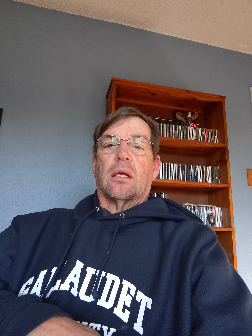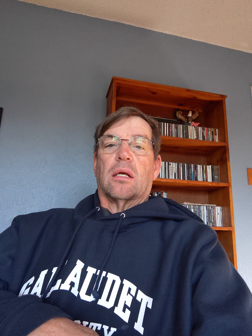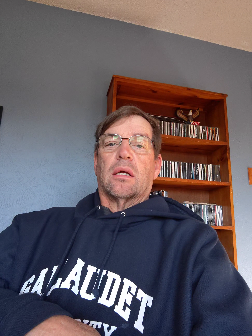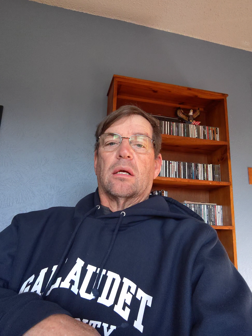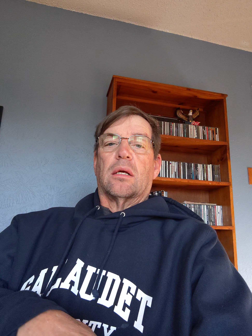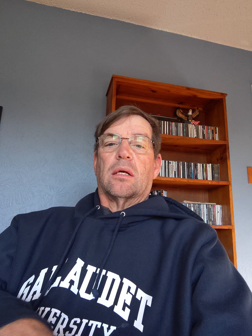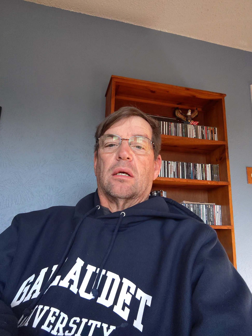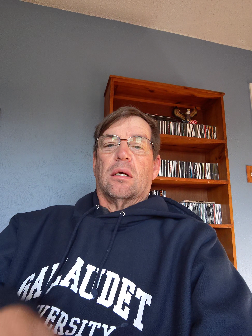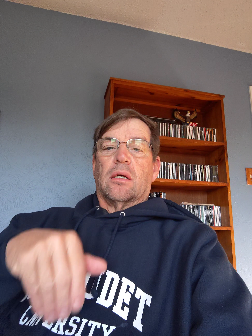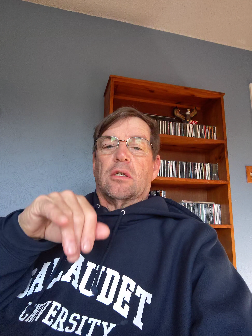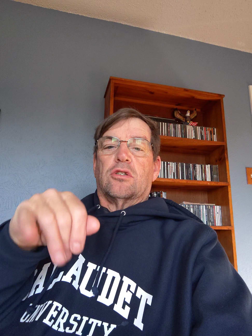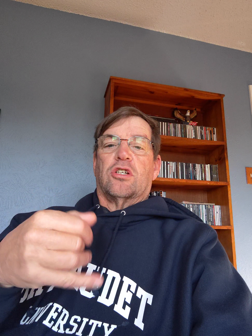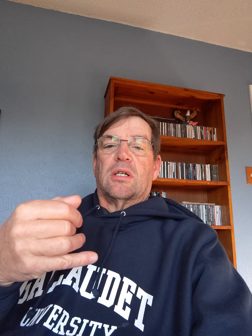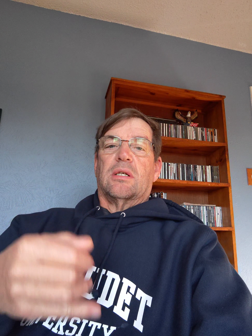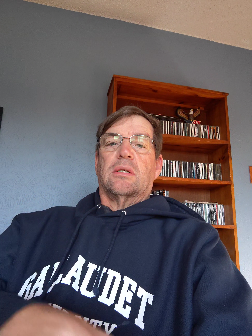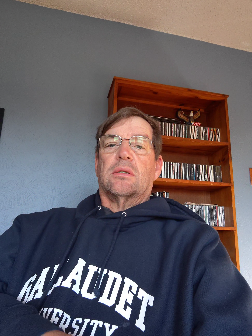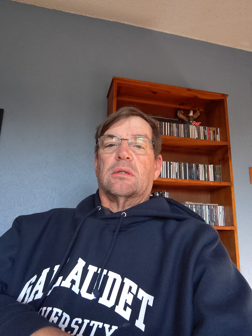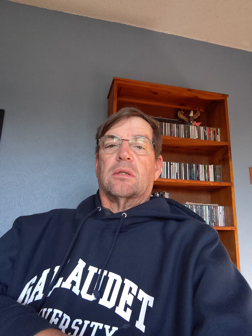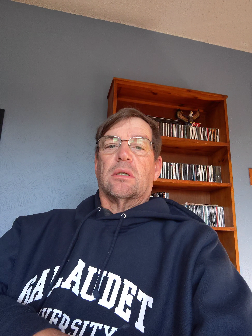jeans